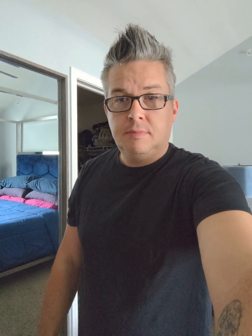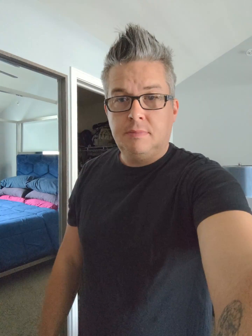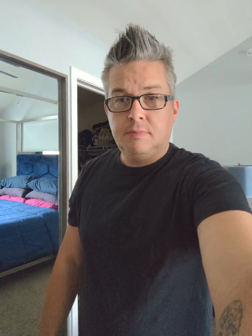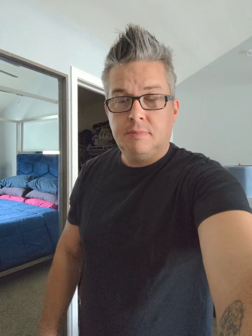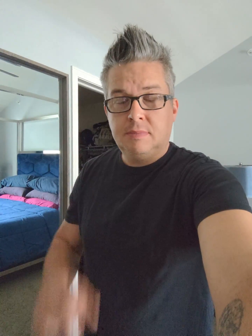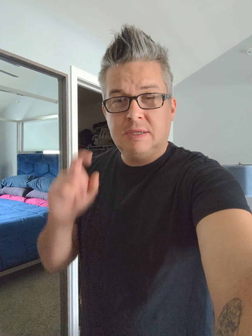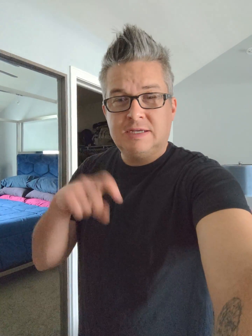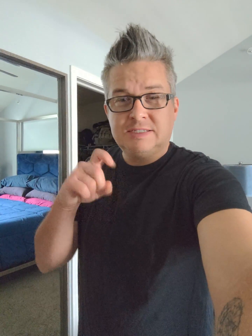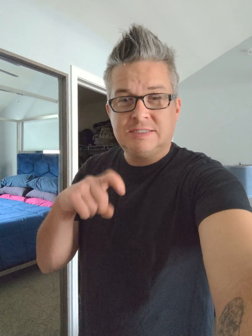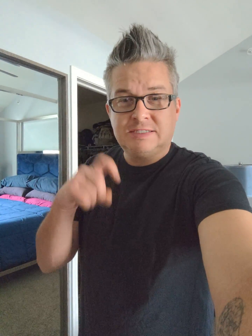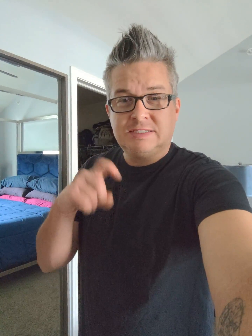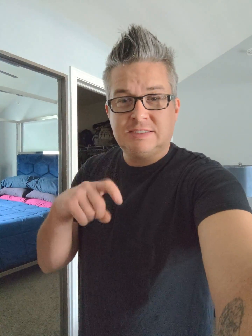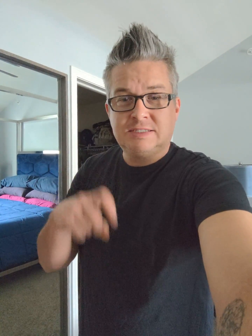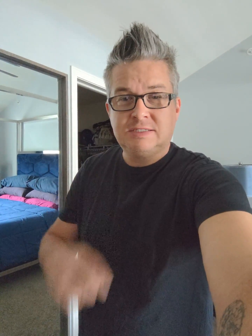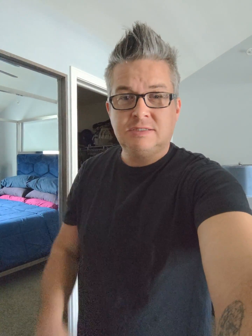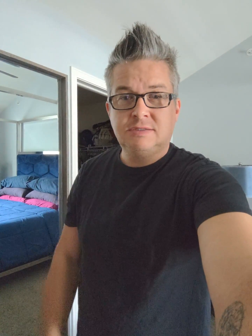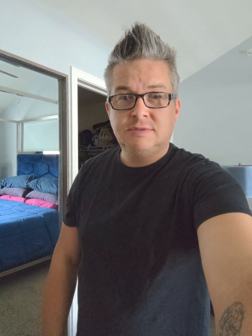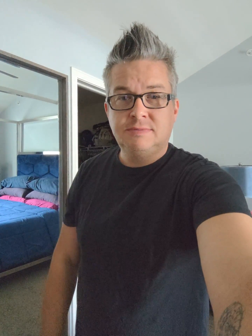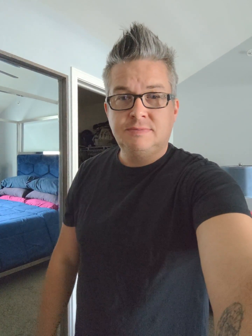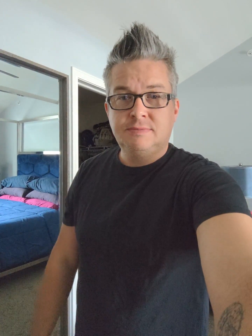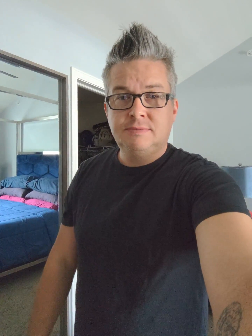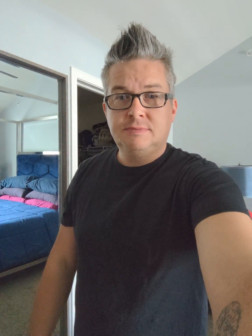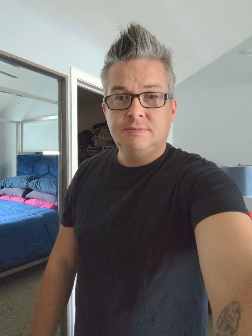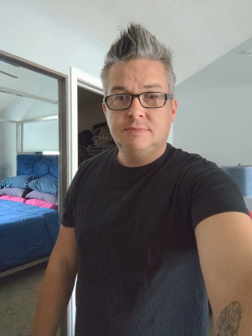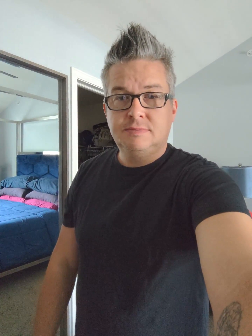need